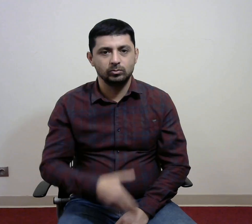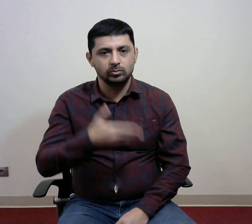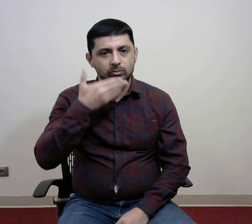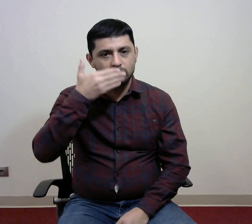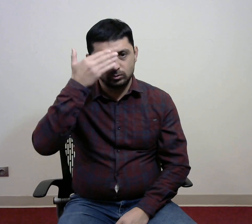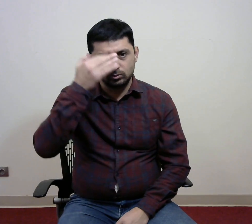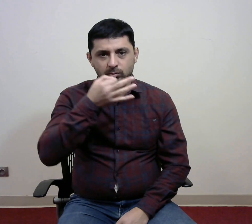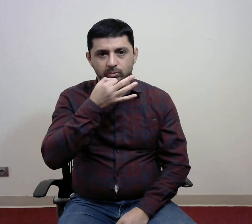yazda